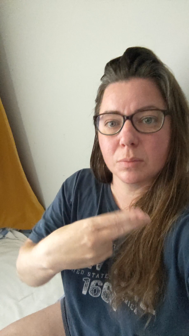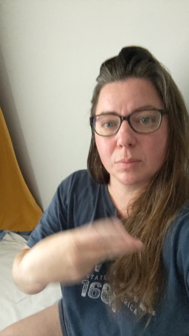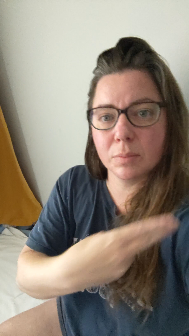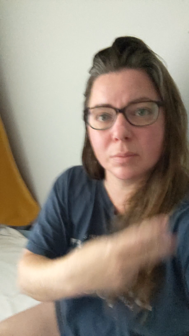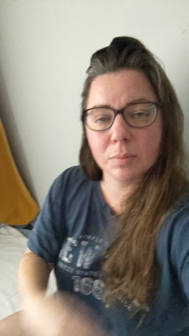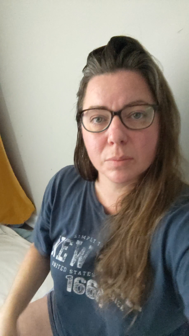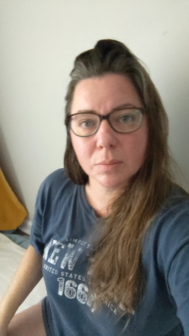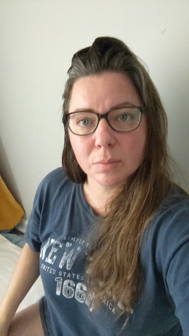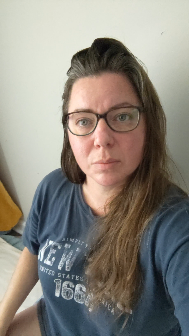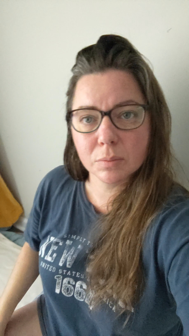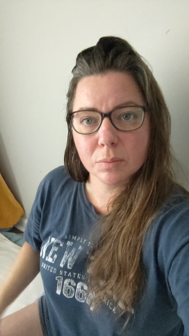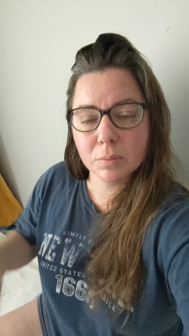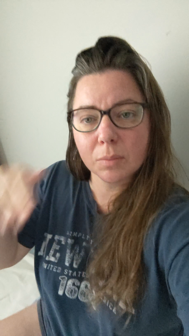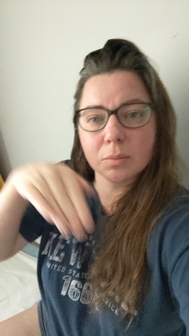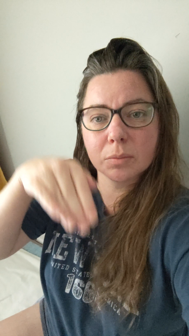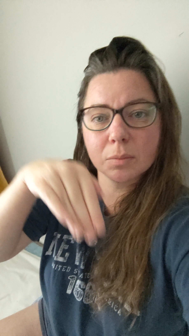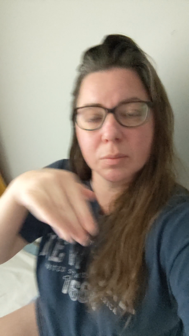night night